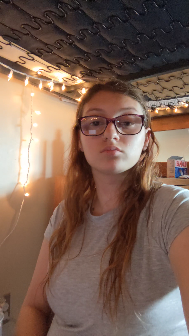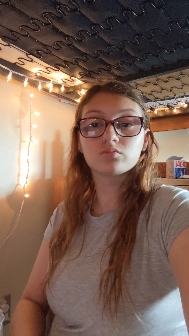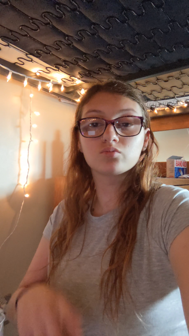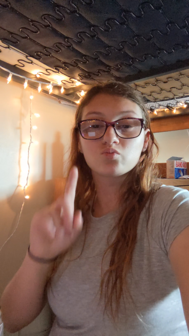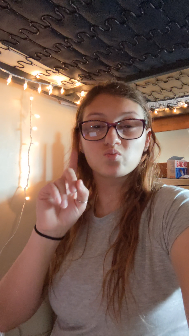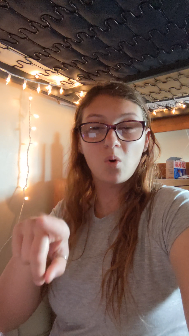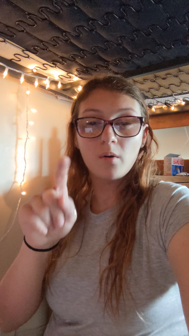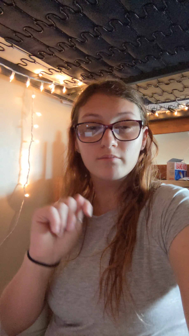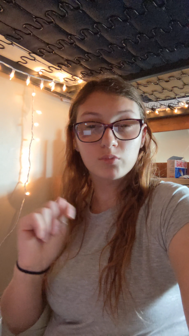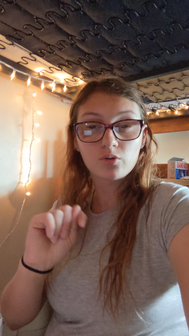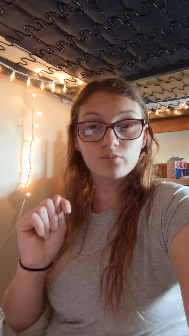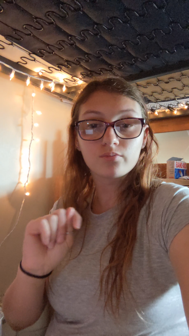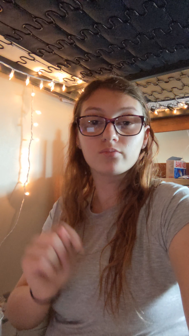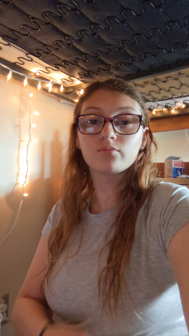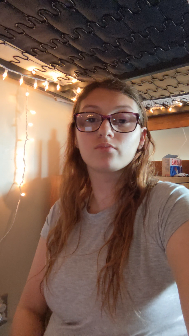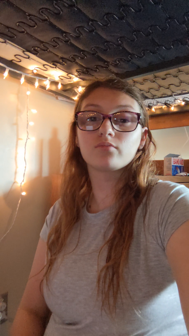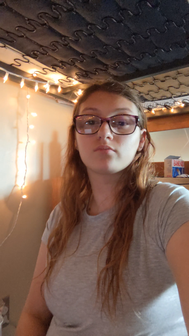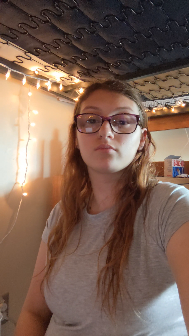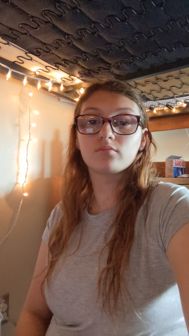go potty